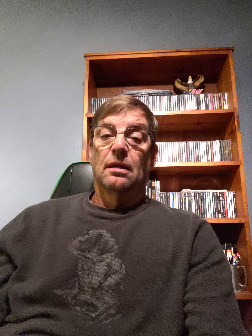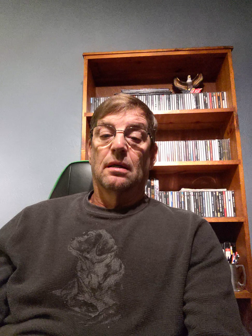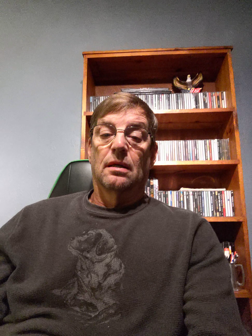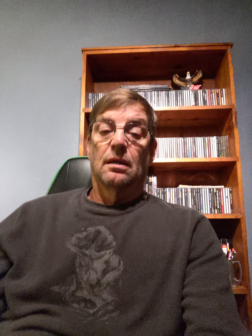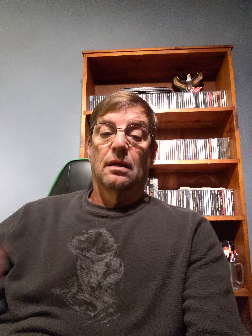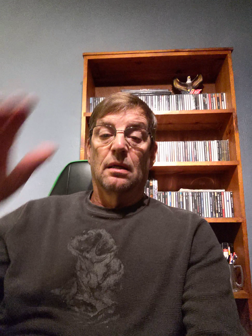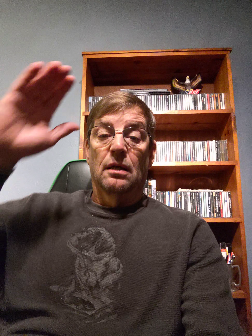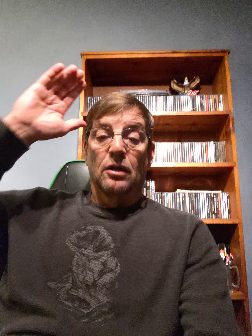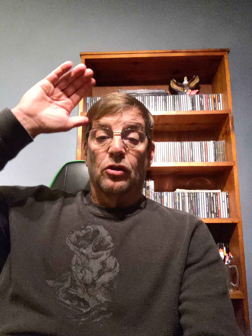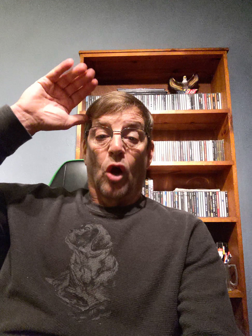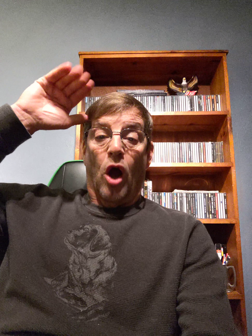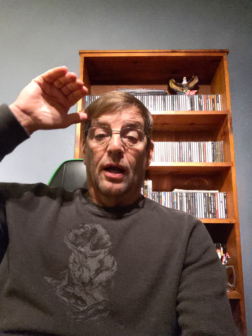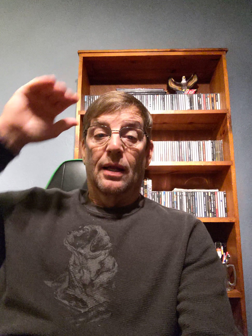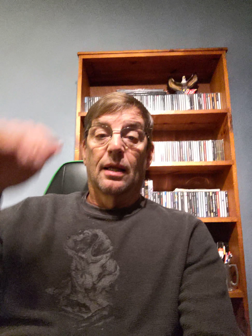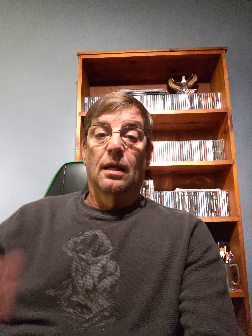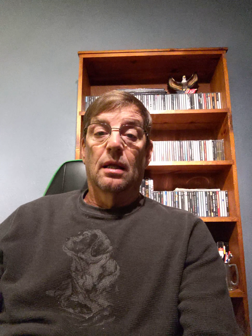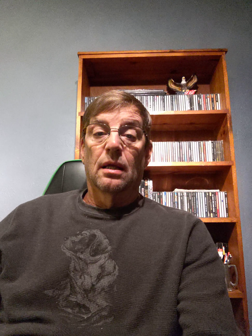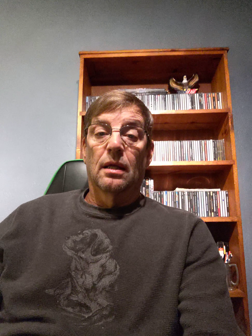donkey